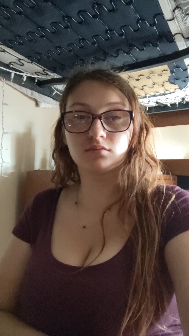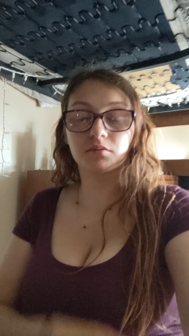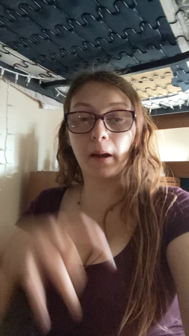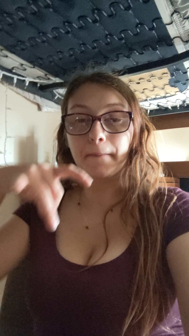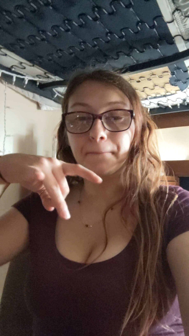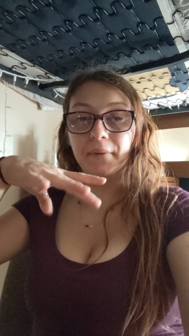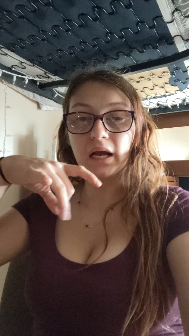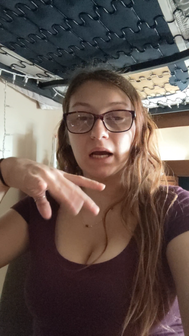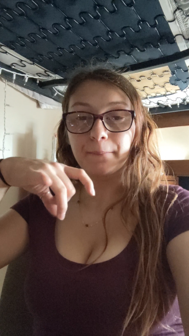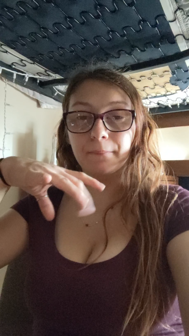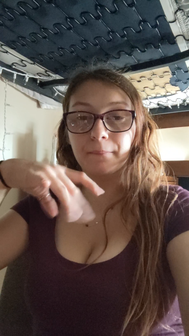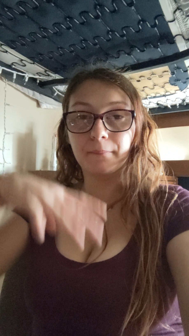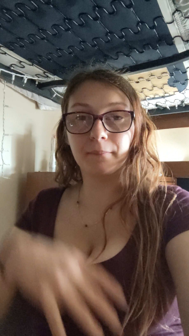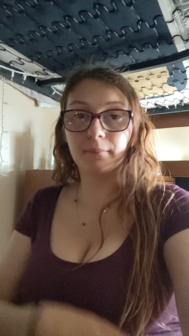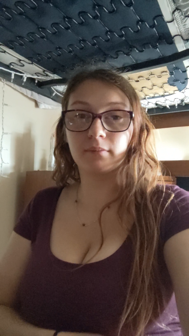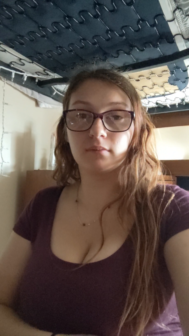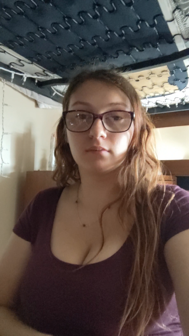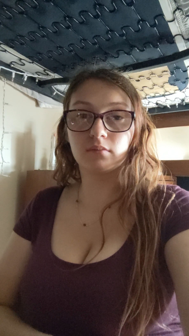pumpkin